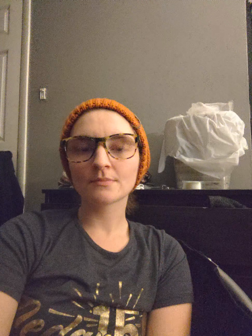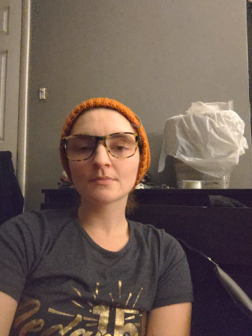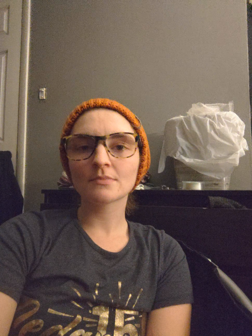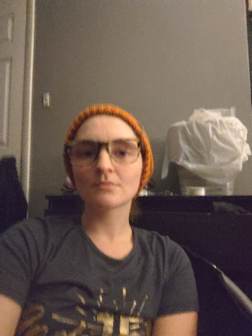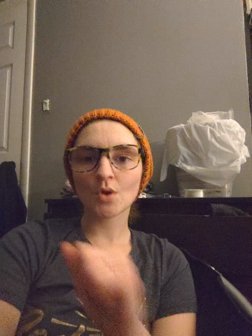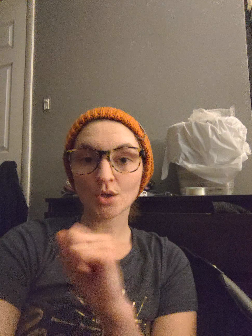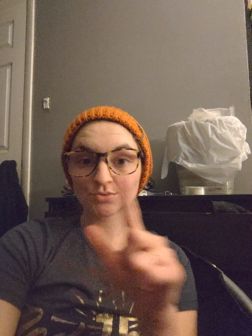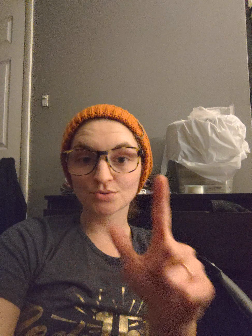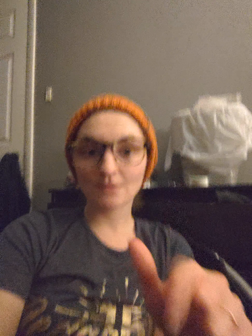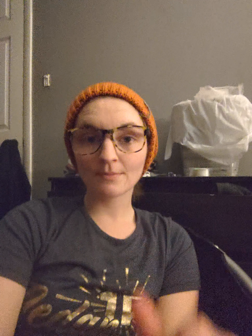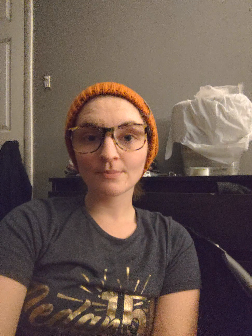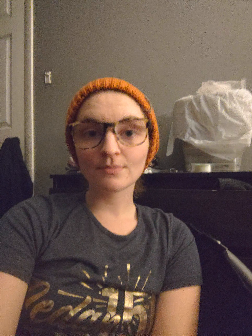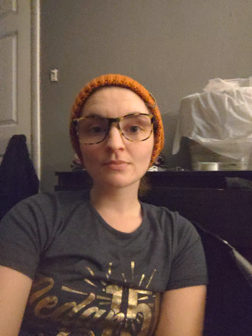all